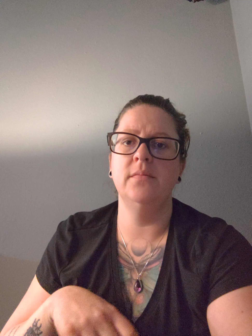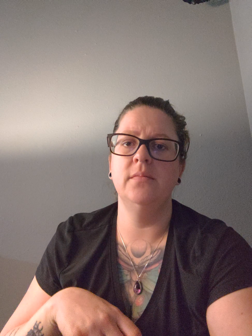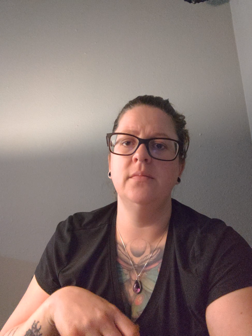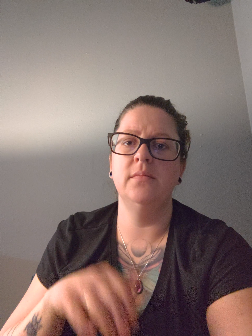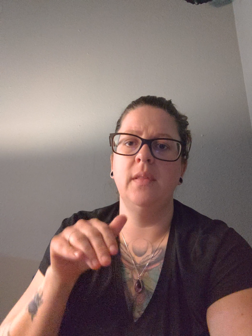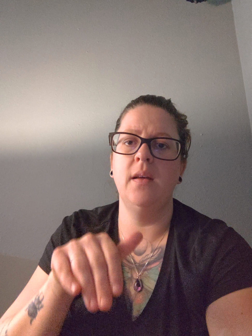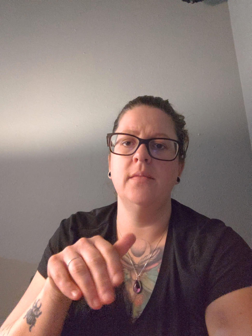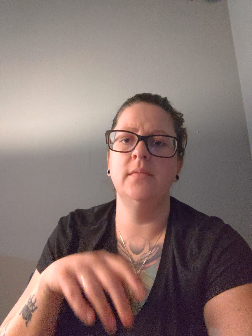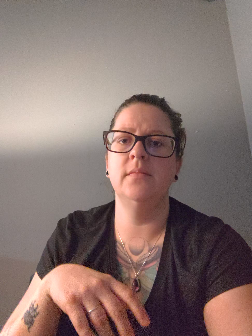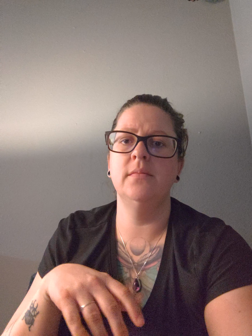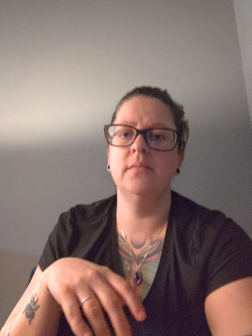night